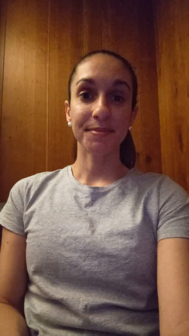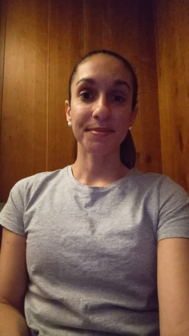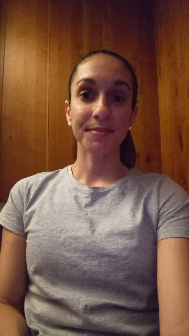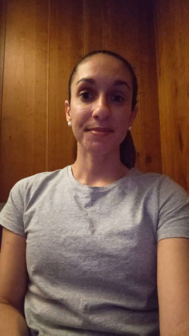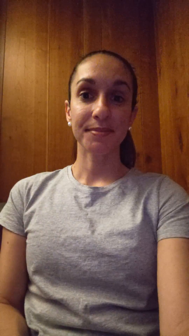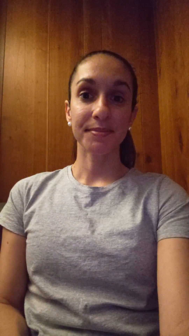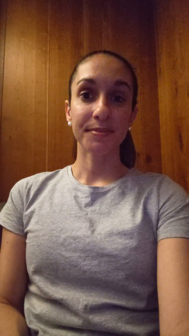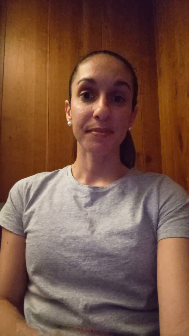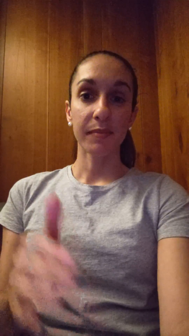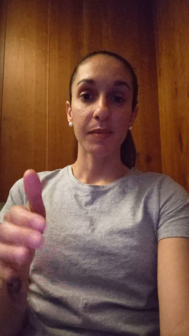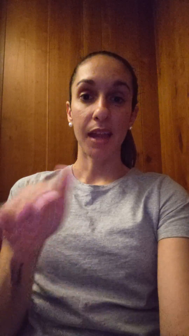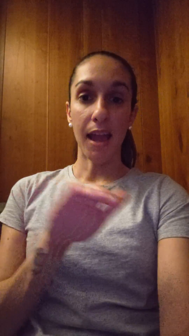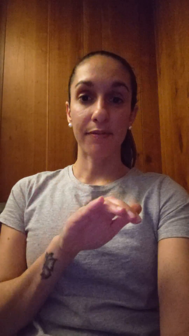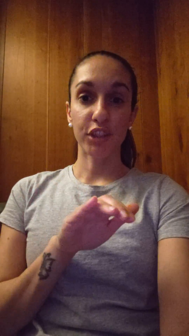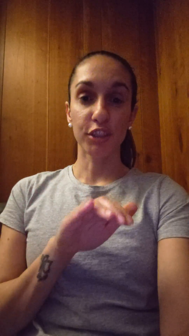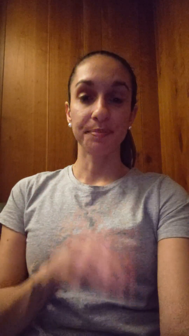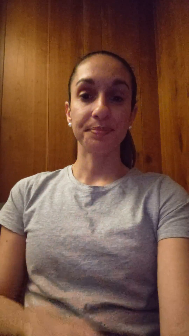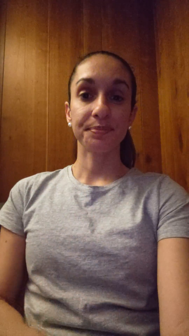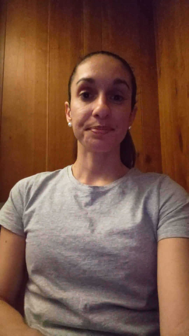cover